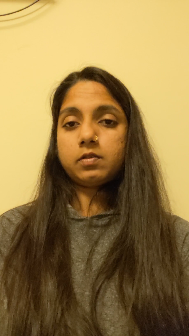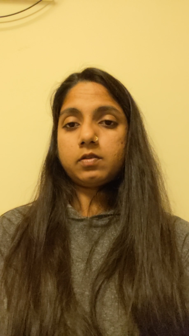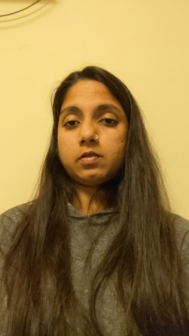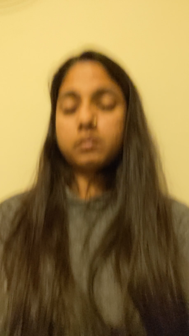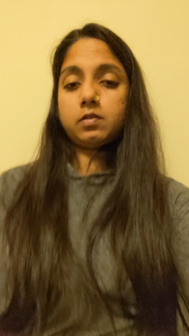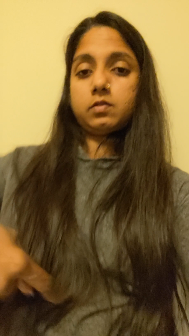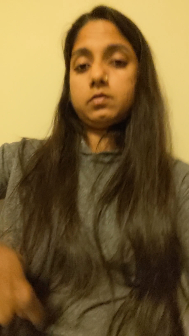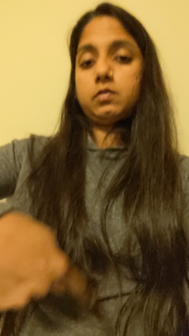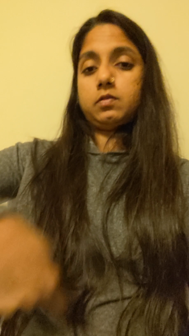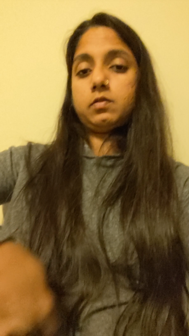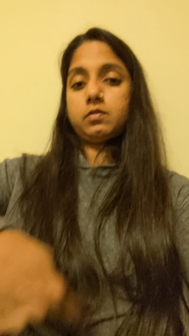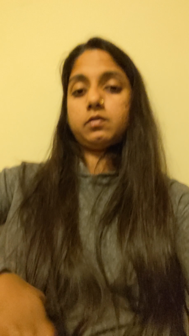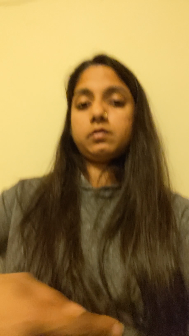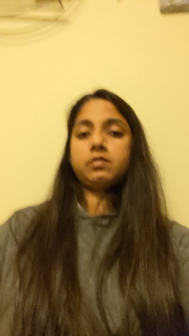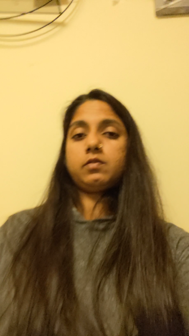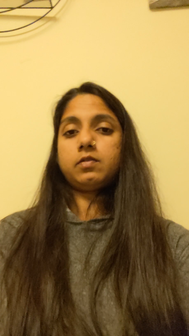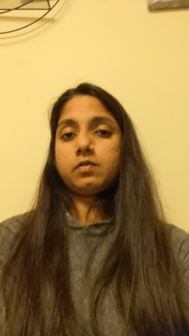belly button